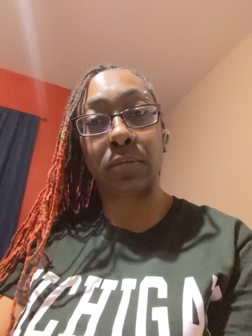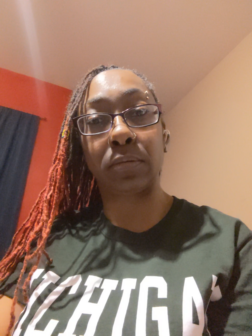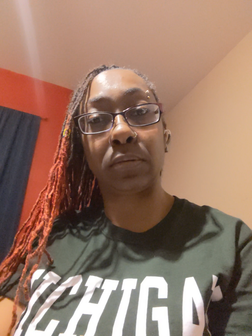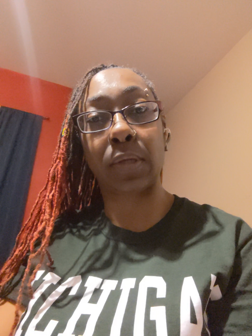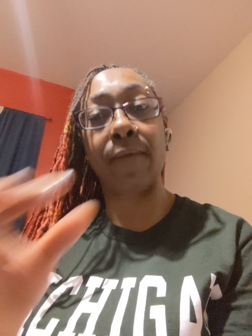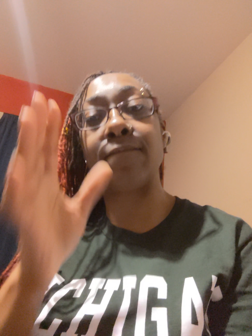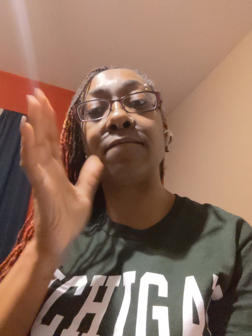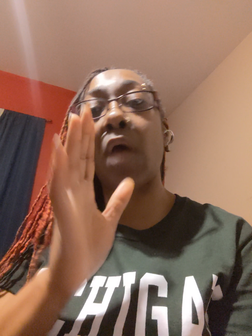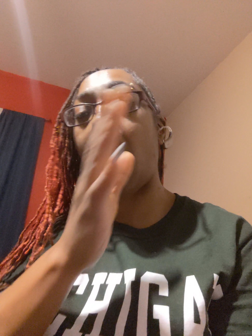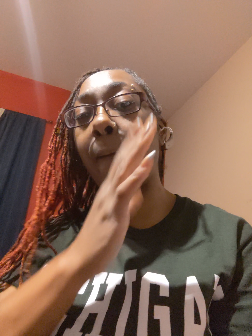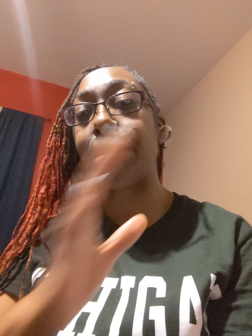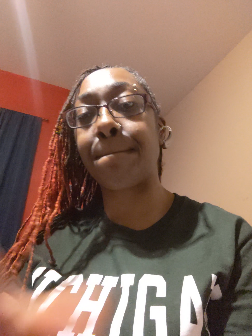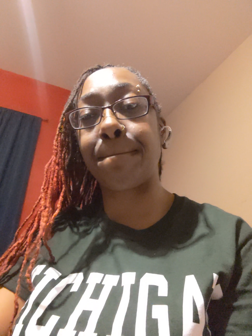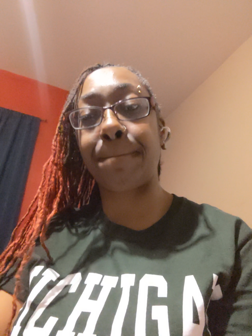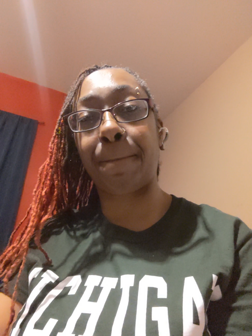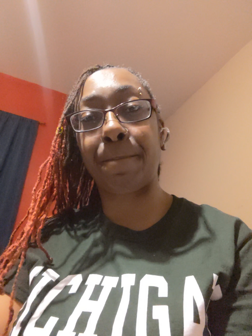farm